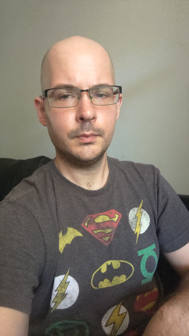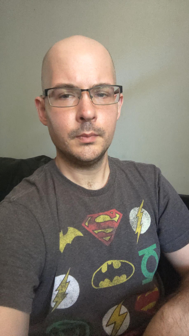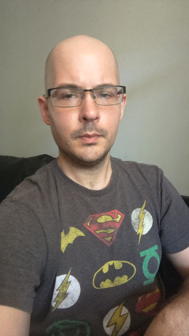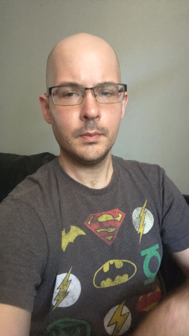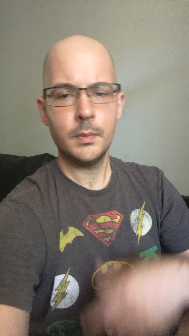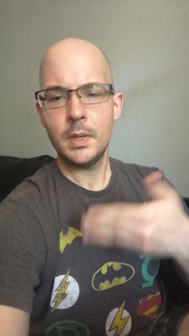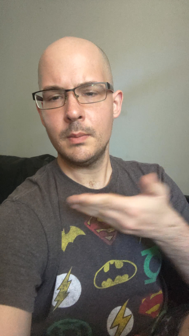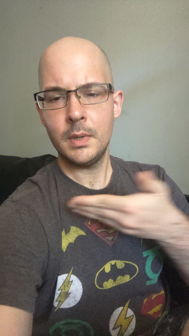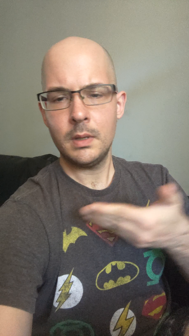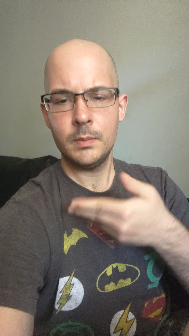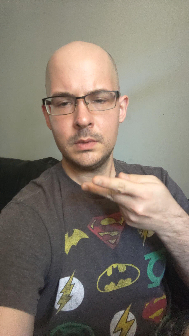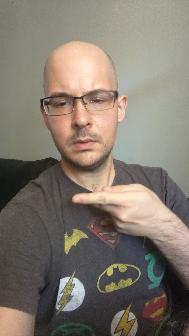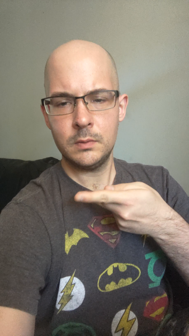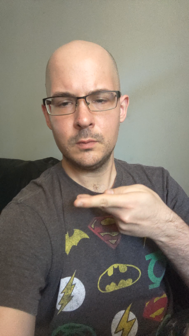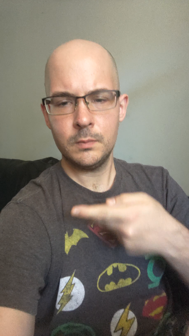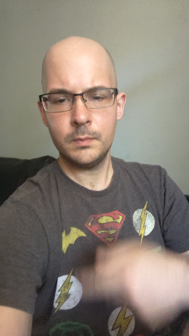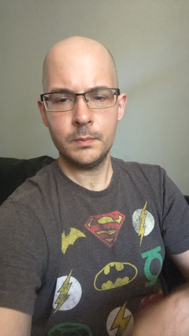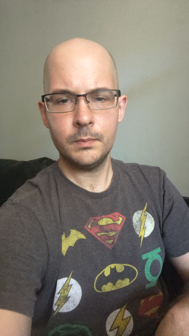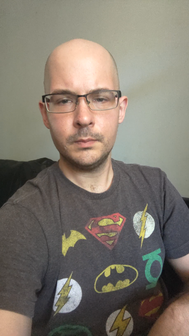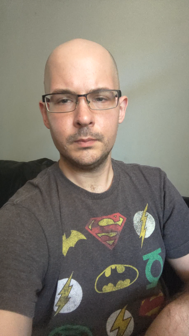babysitter